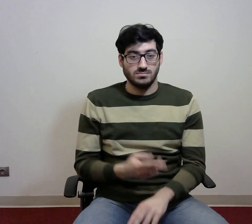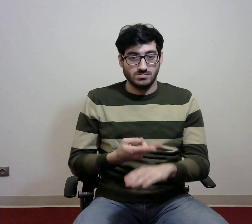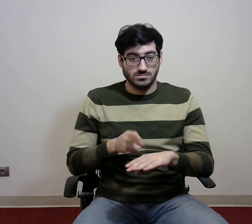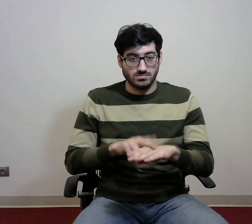bu